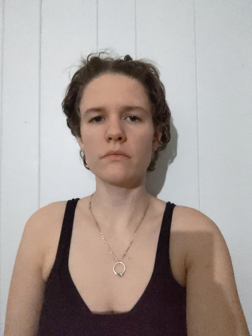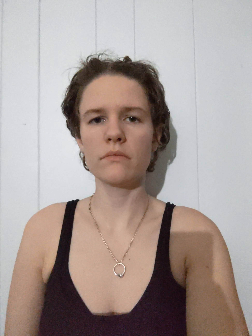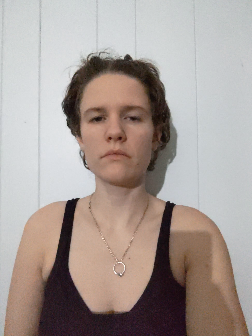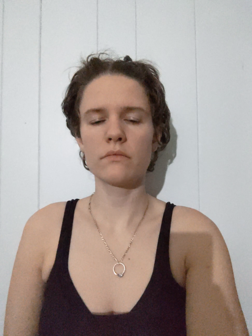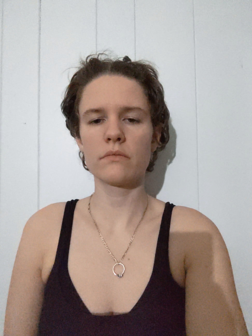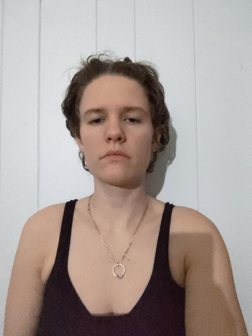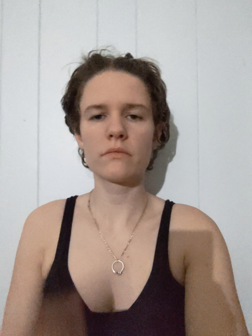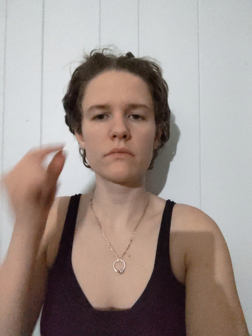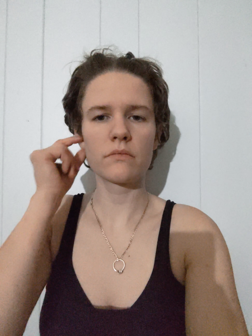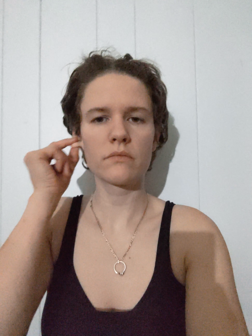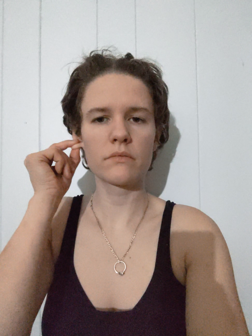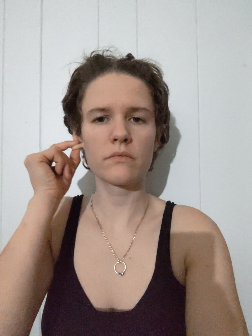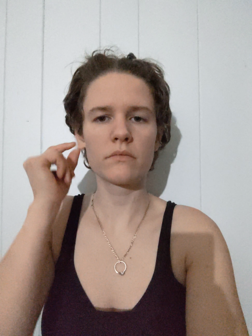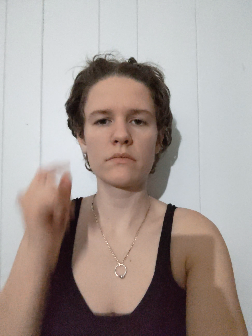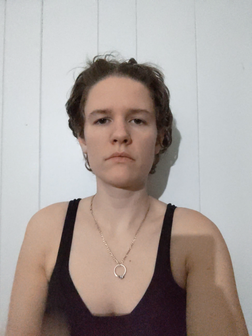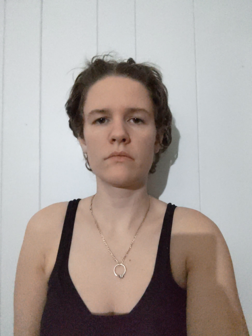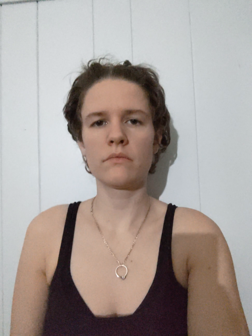ear